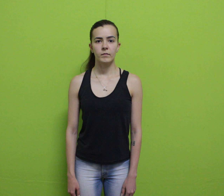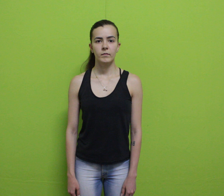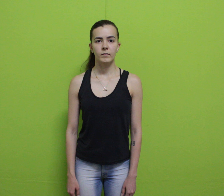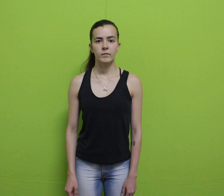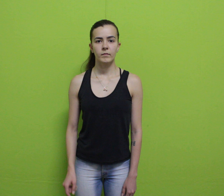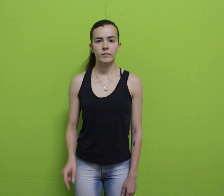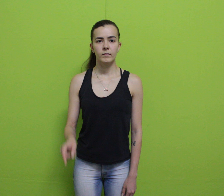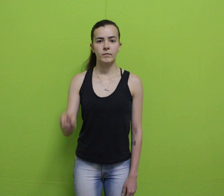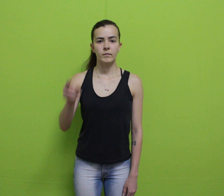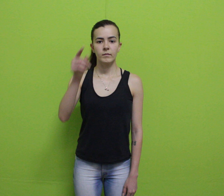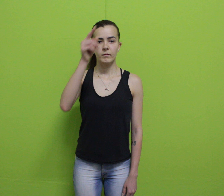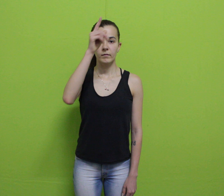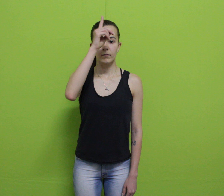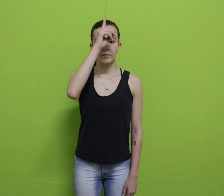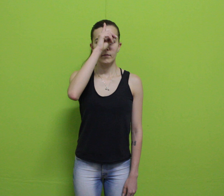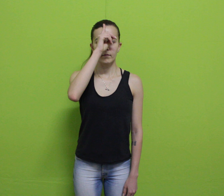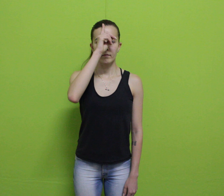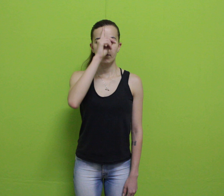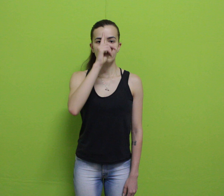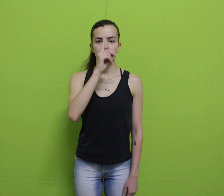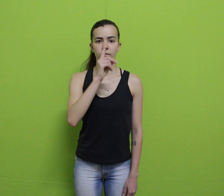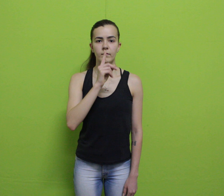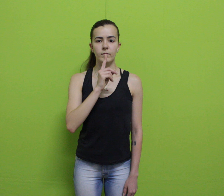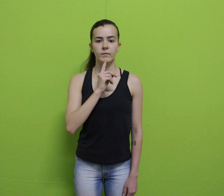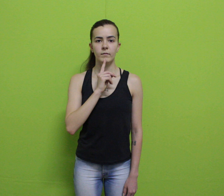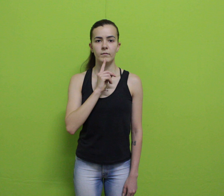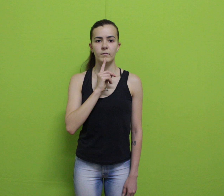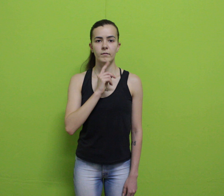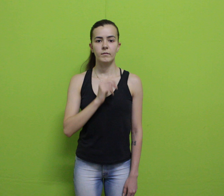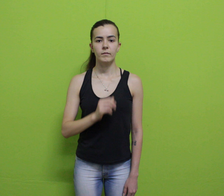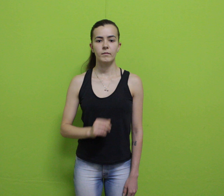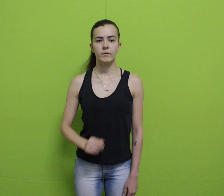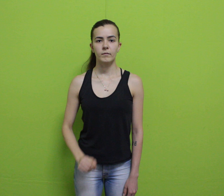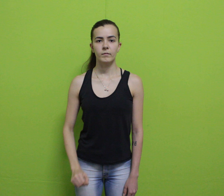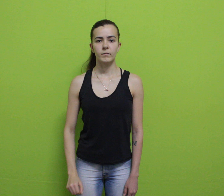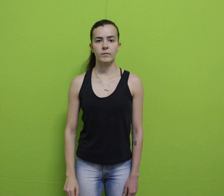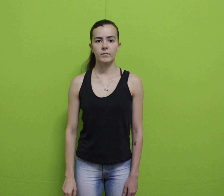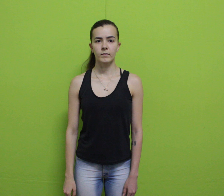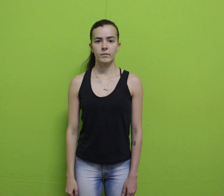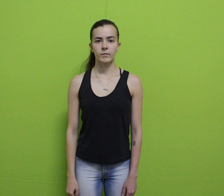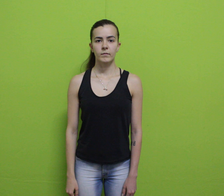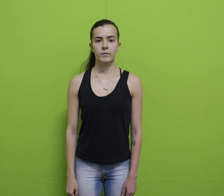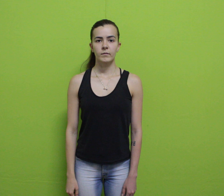amarelo